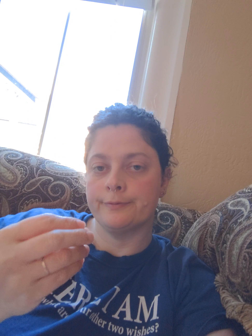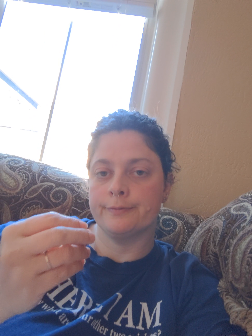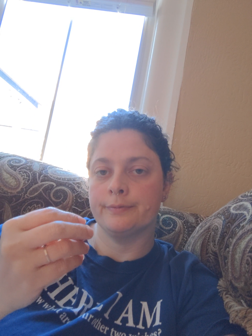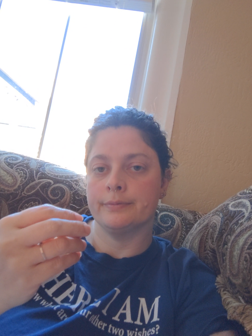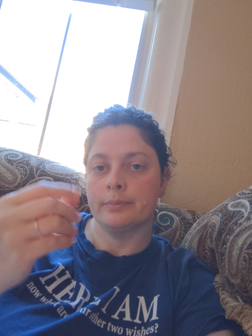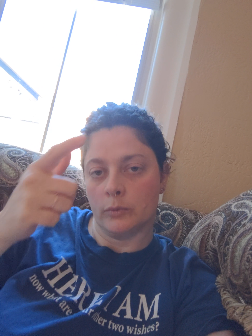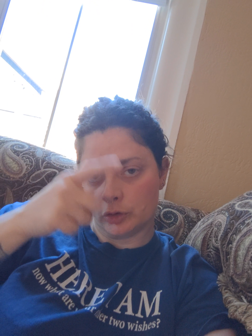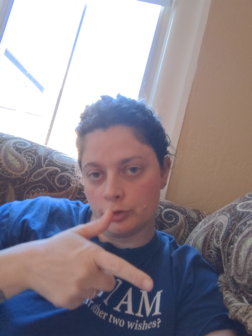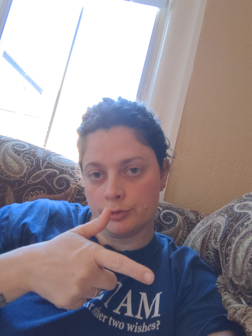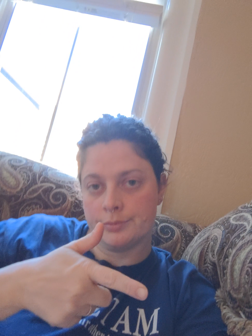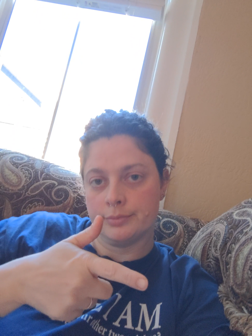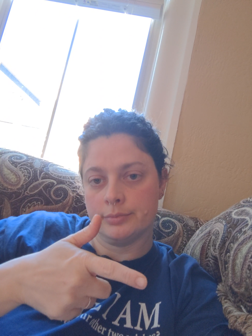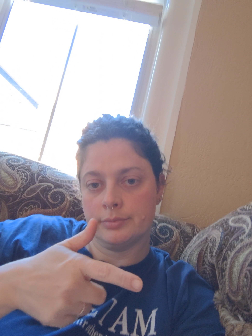brother